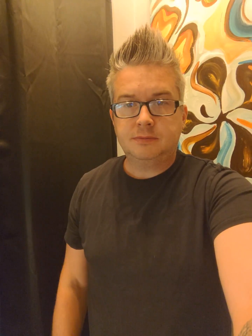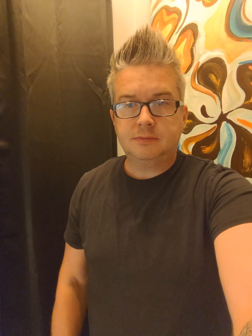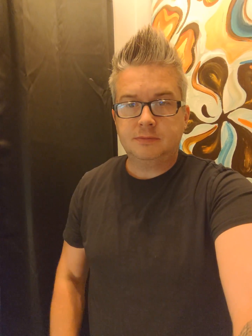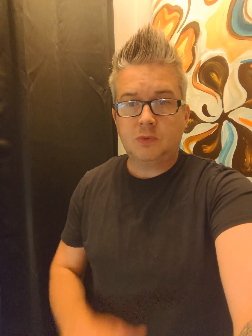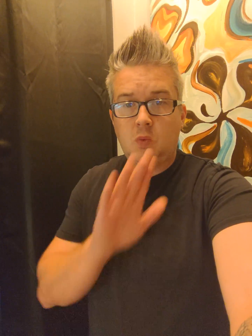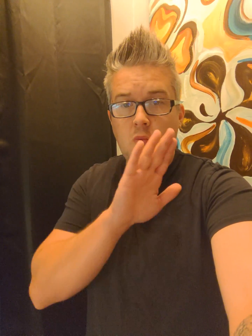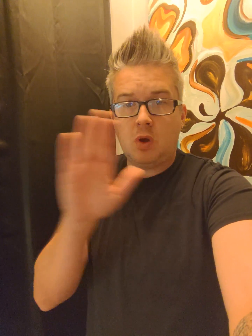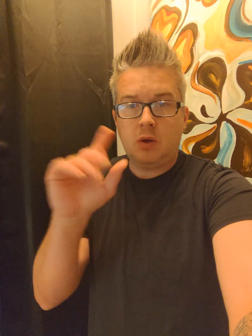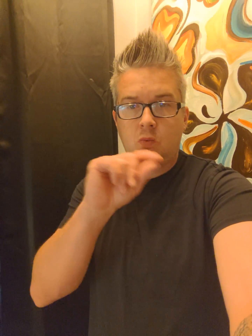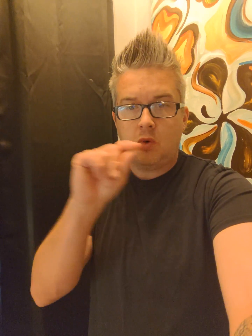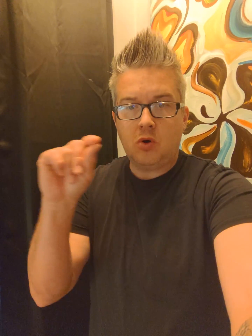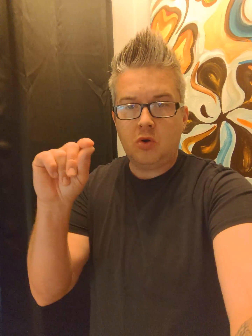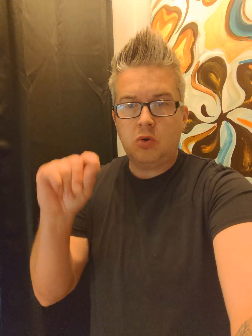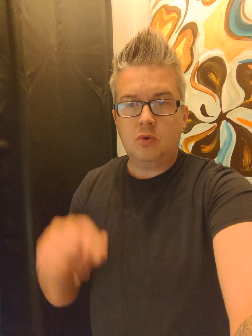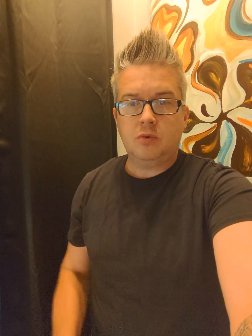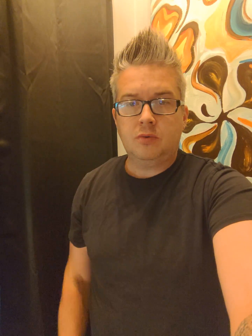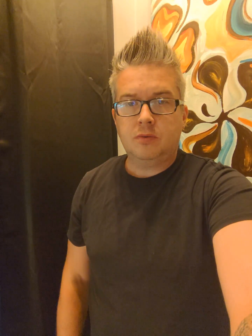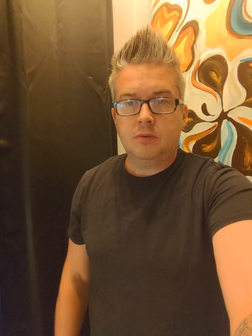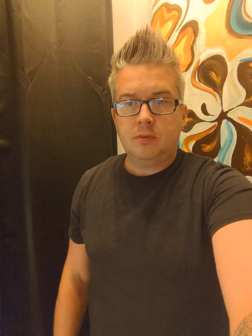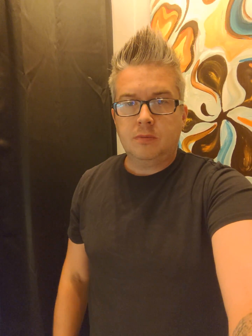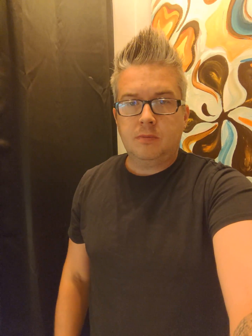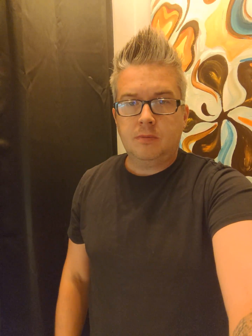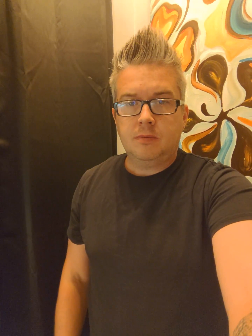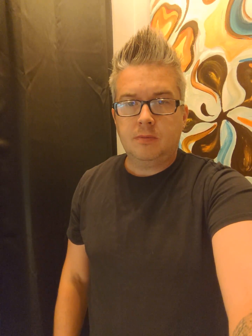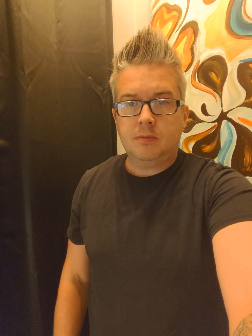chalk